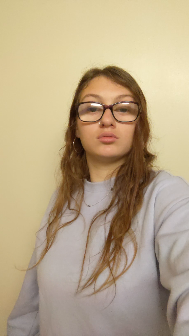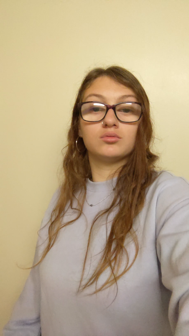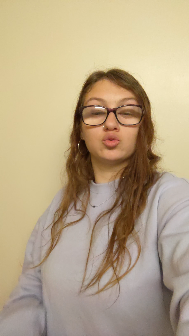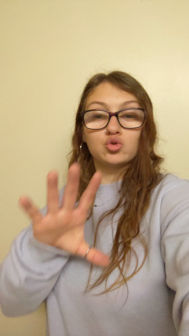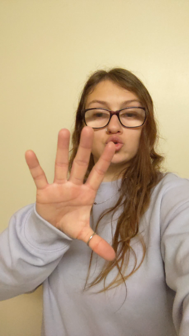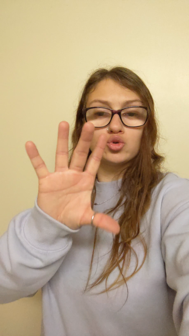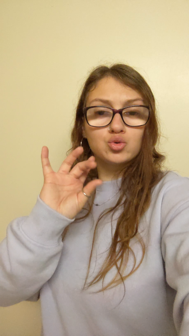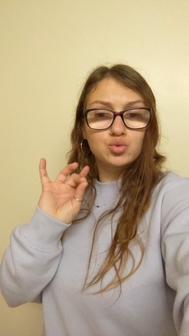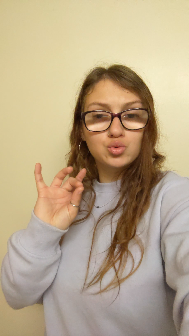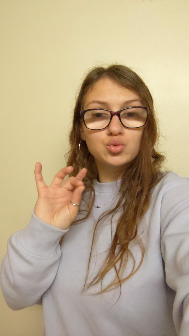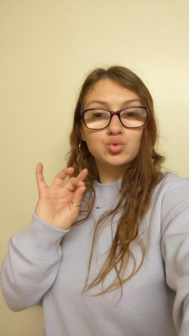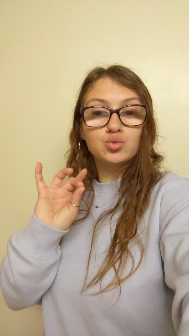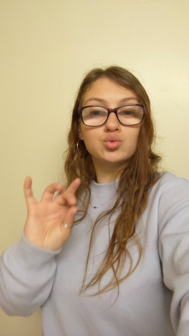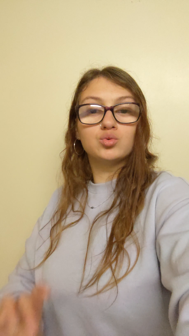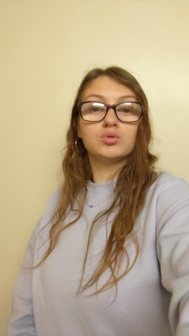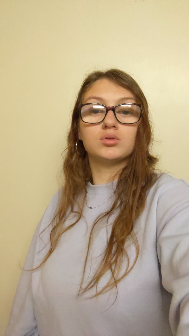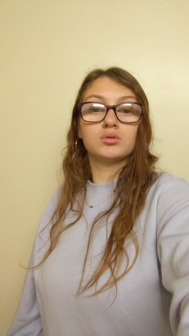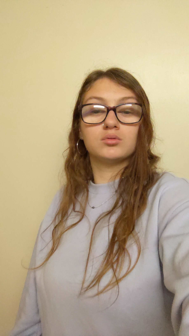choose